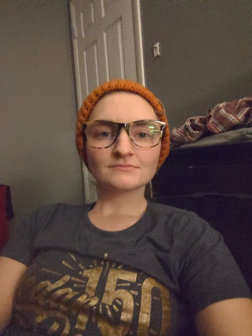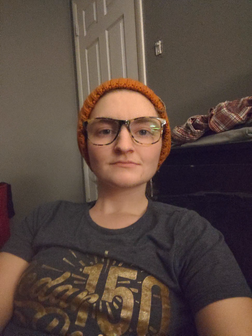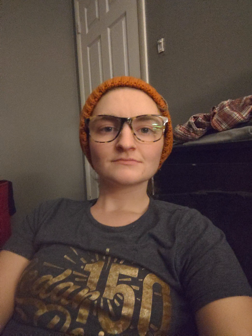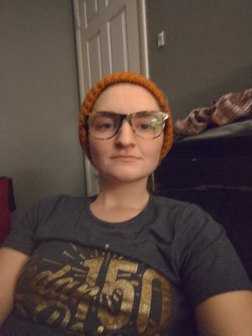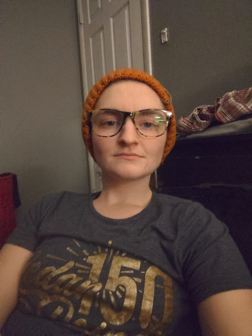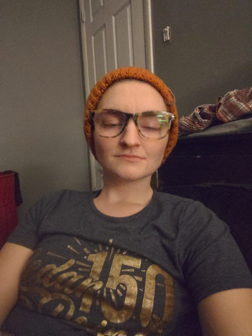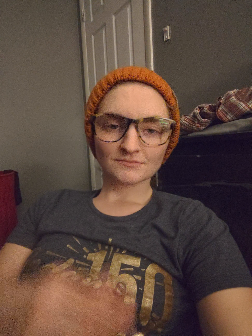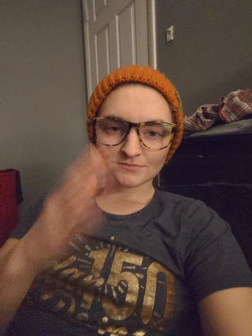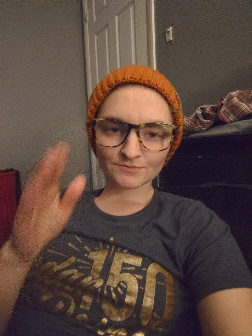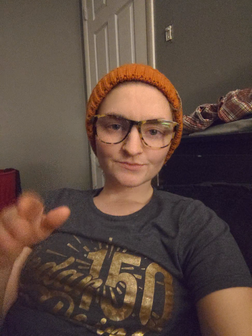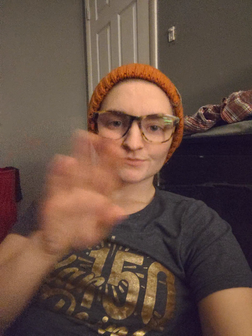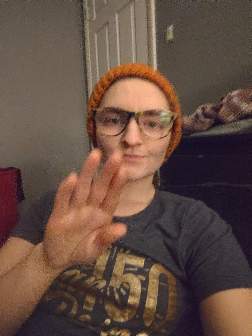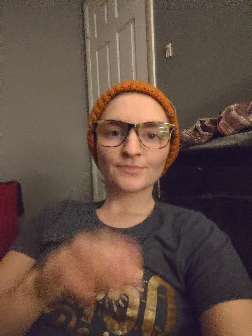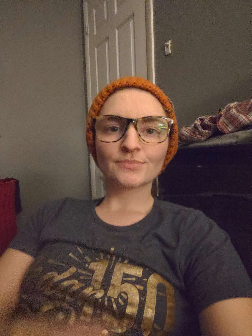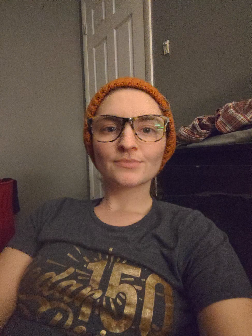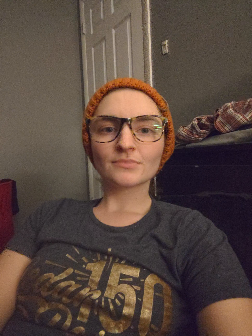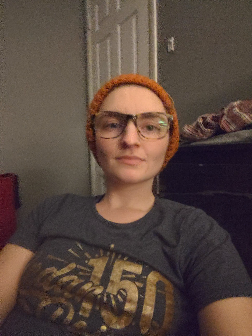close